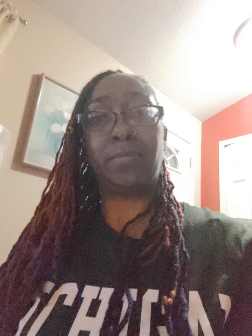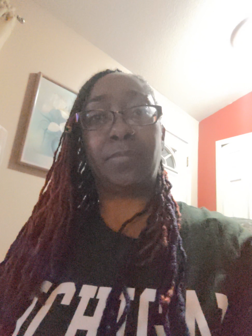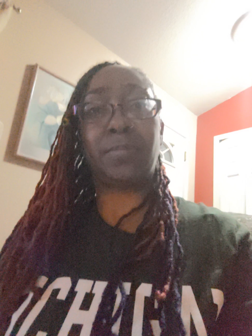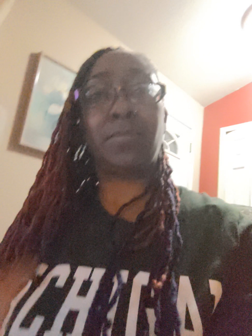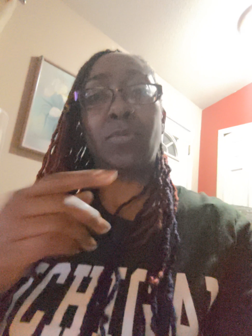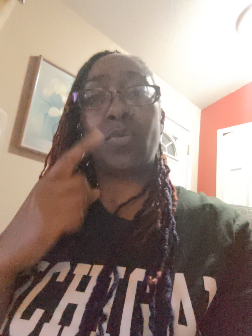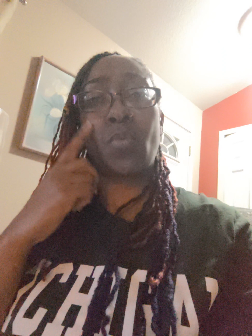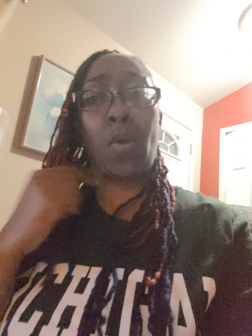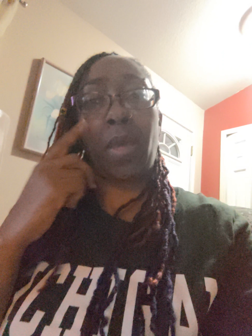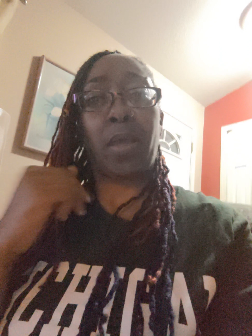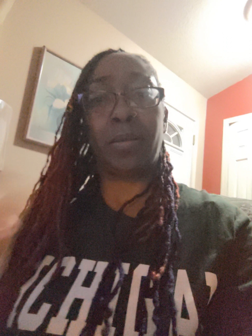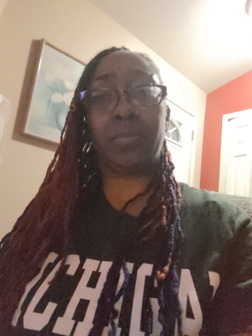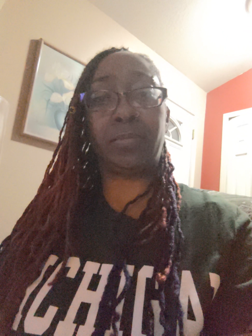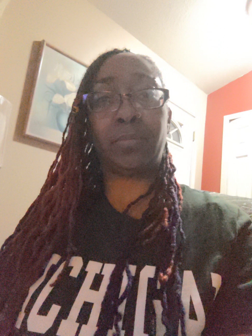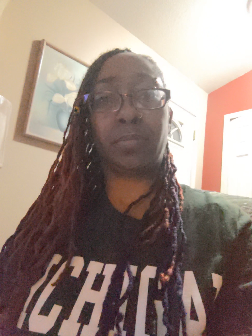cry